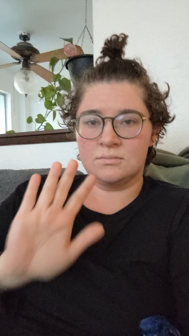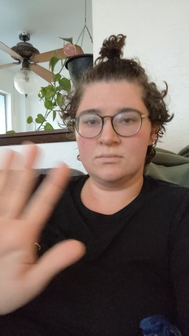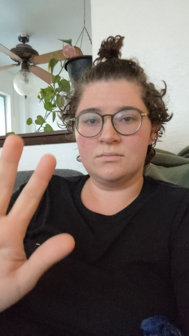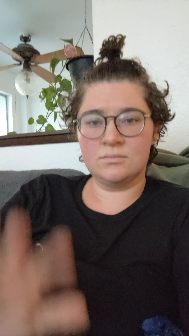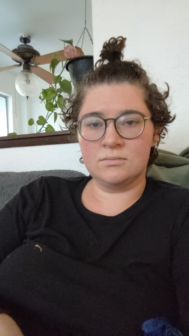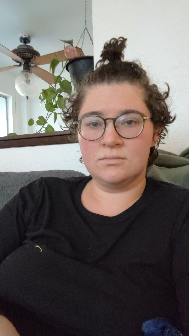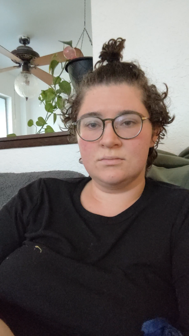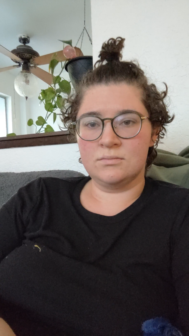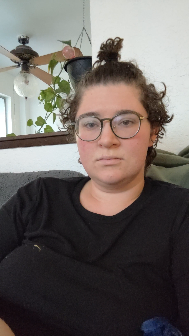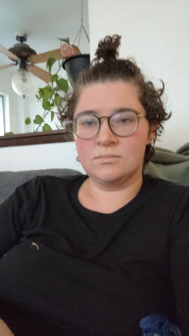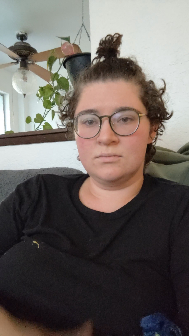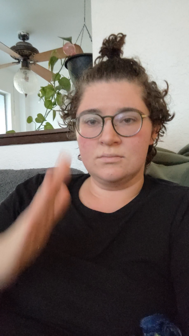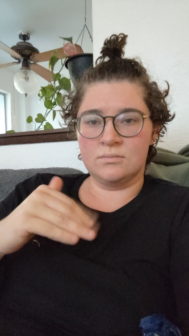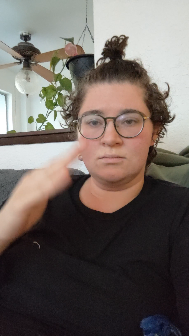build